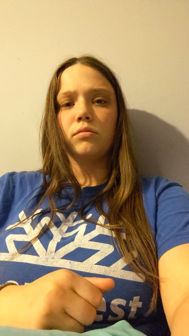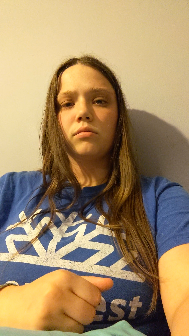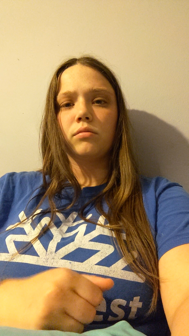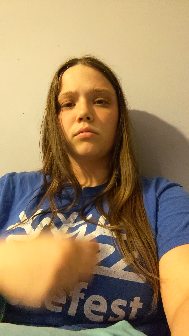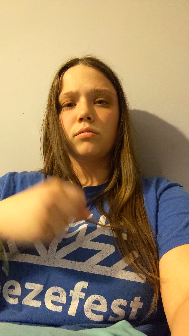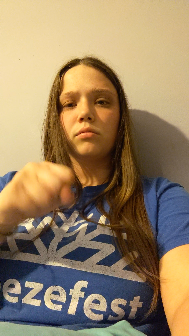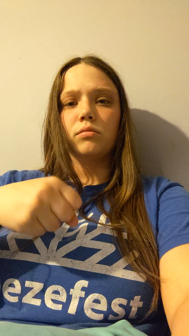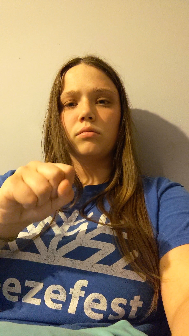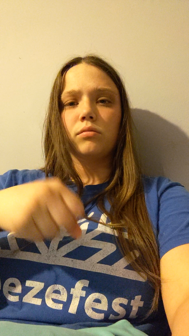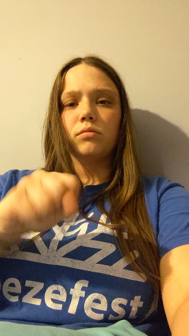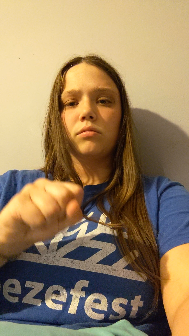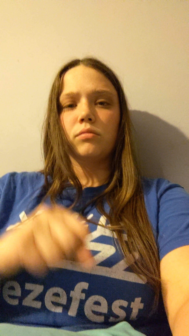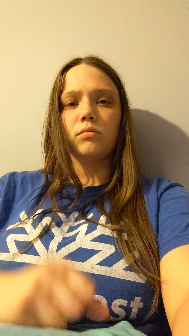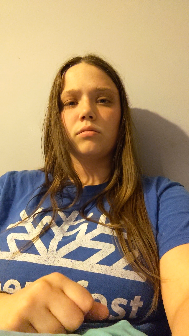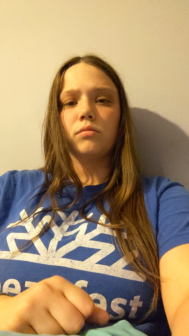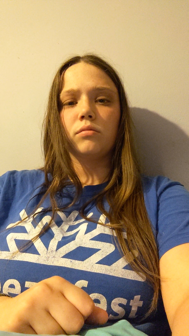motorcycle